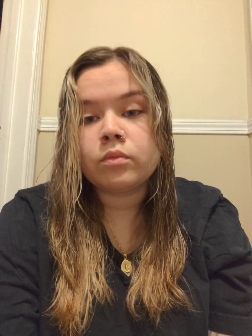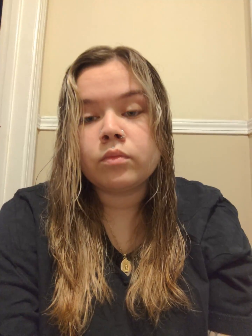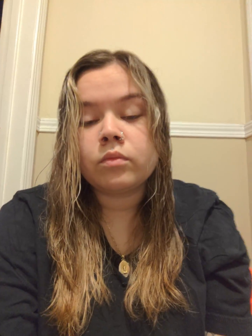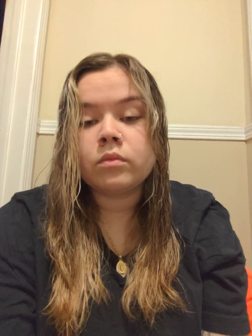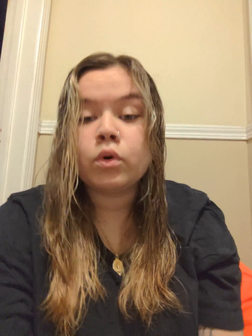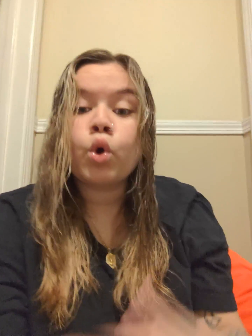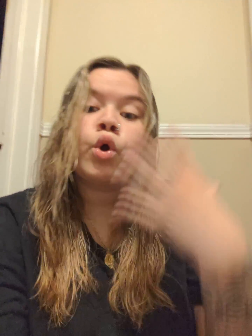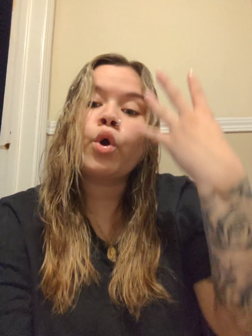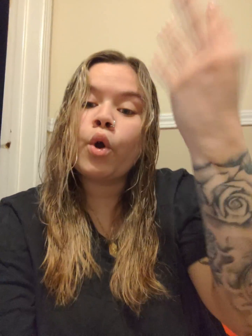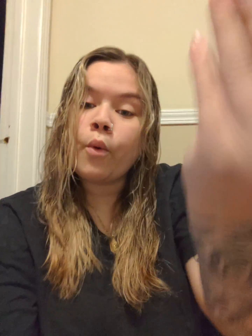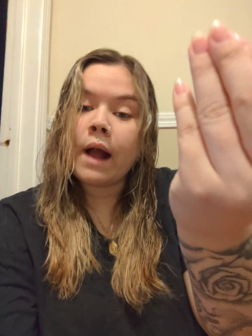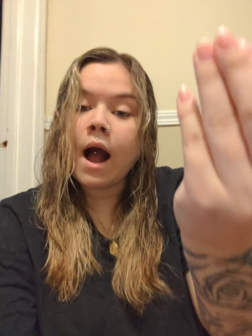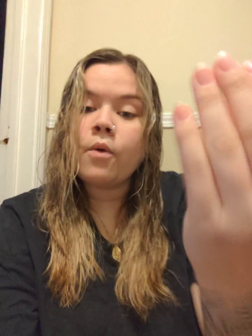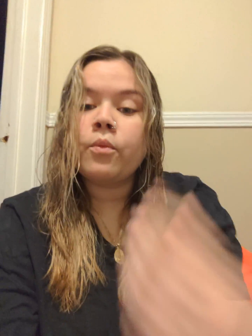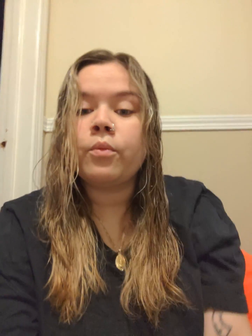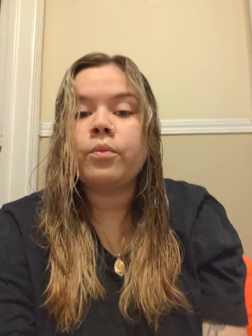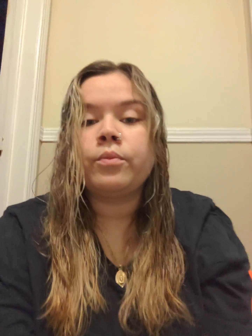going to